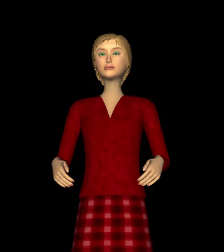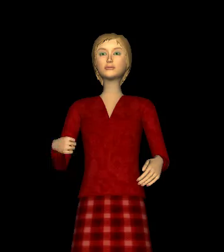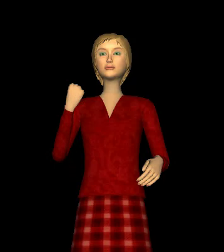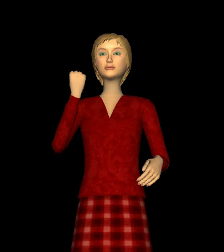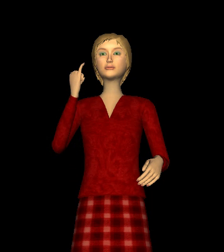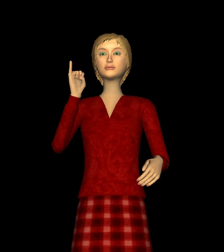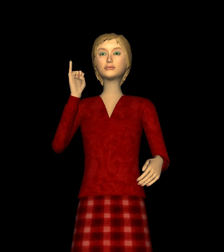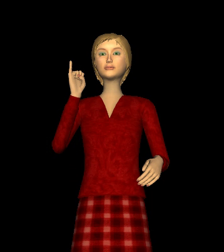إذا